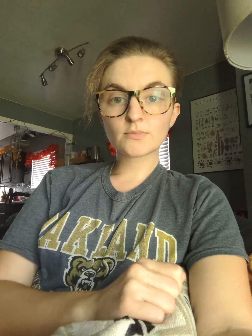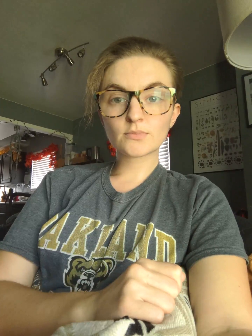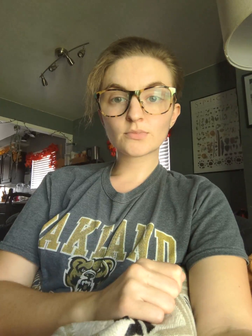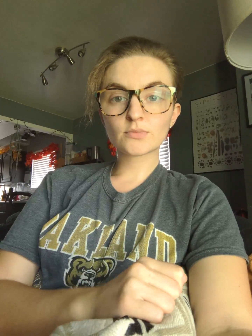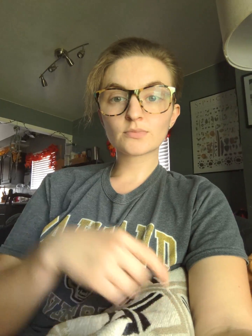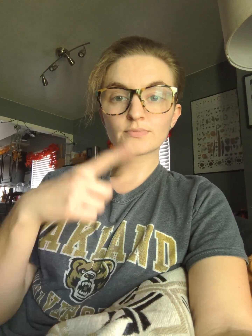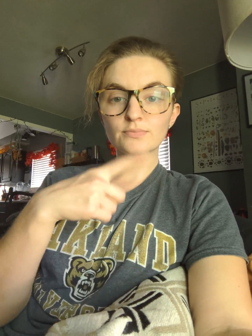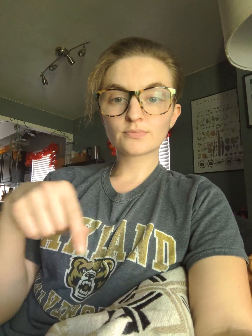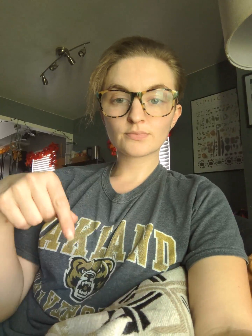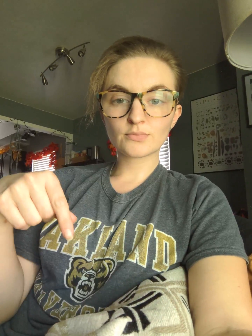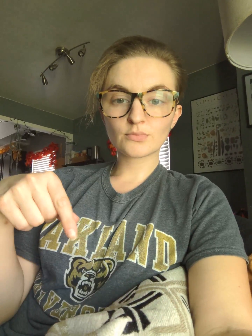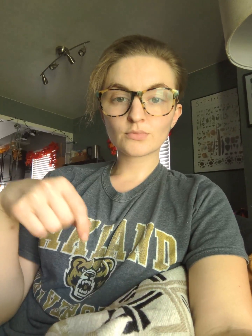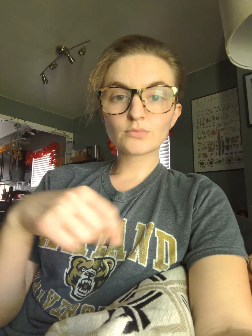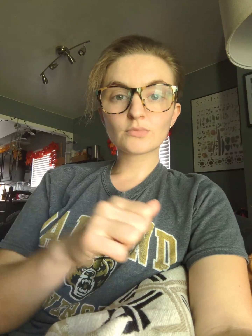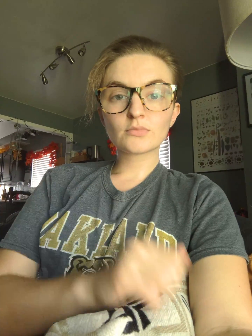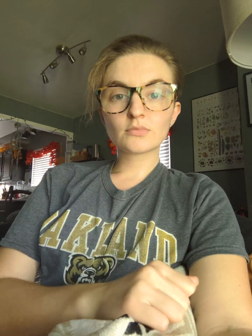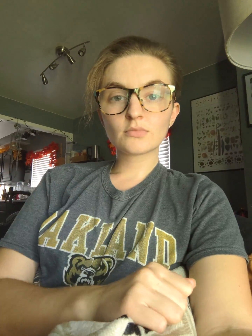cut